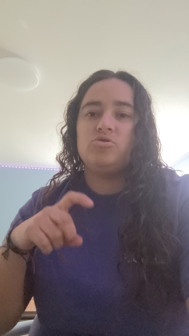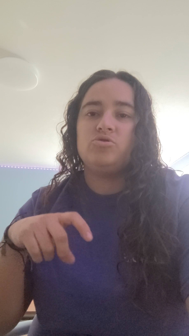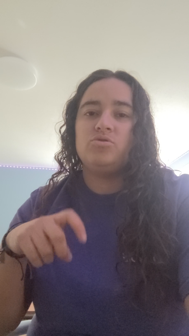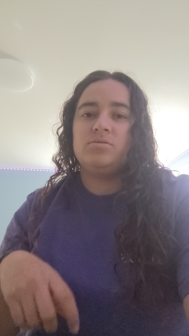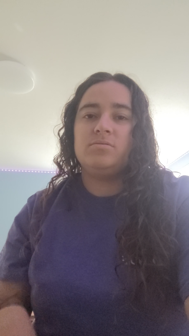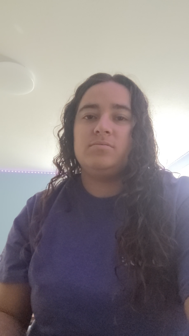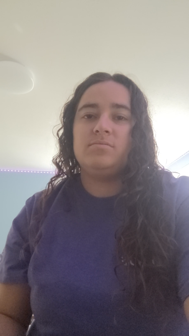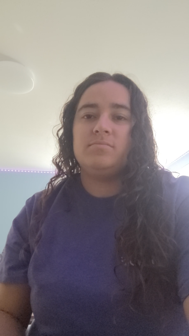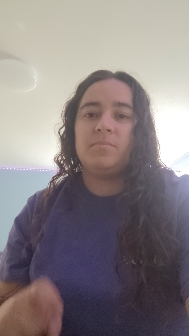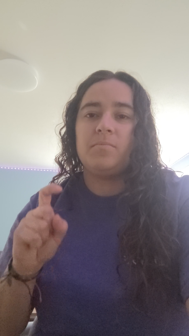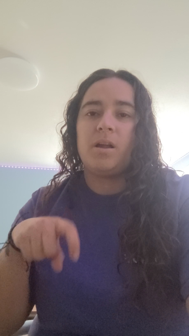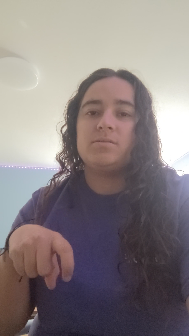must